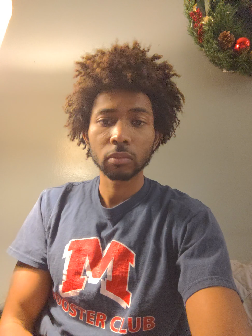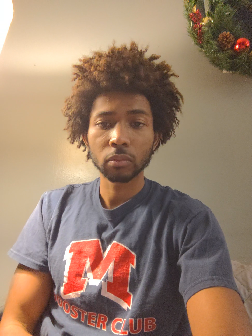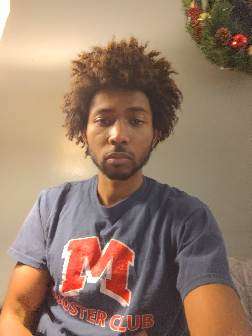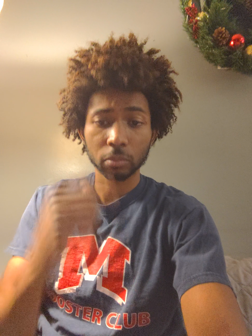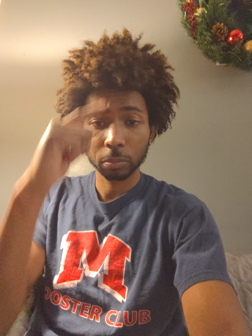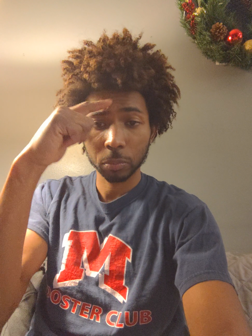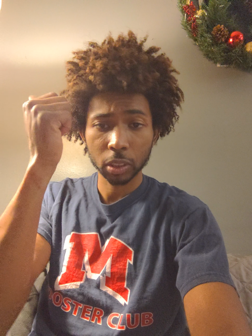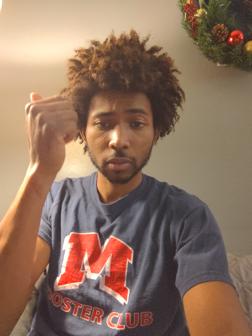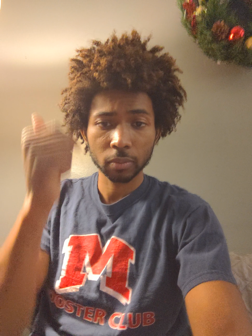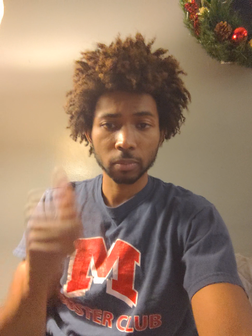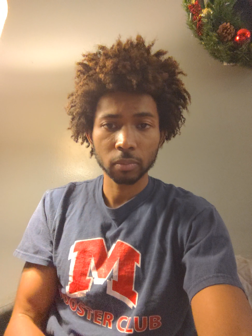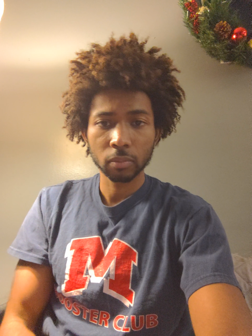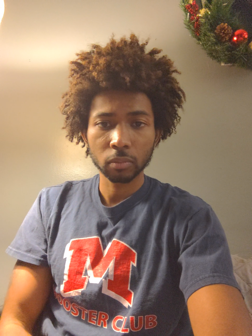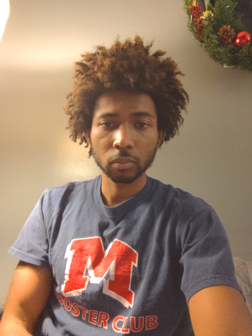because